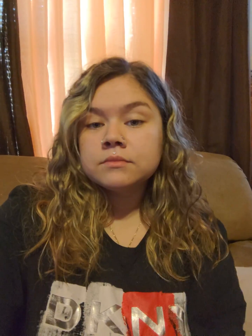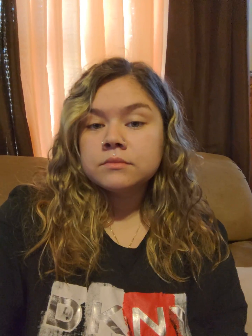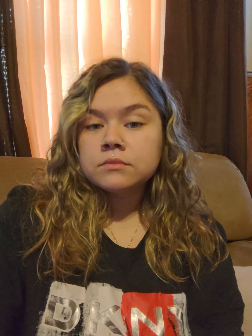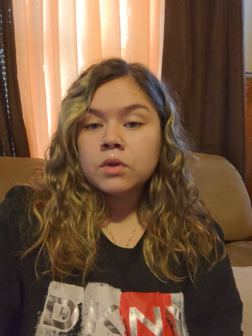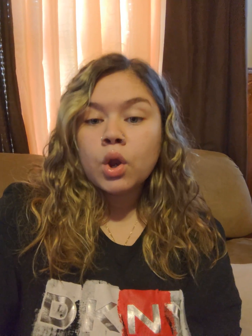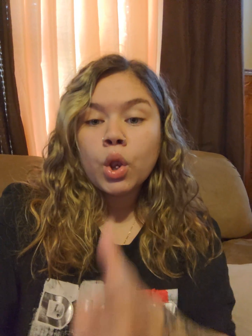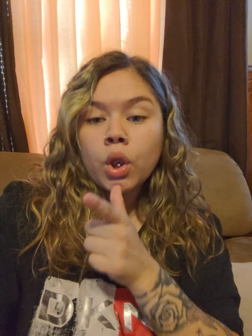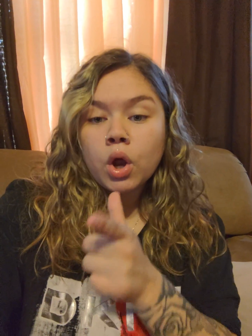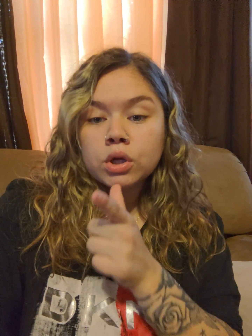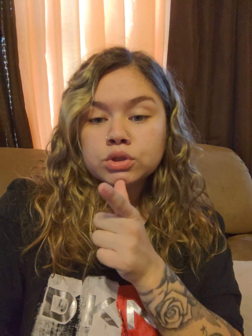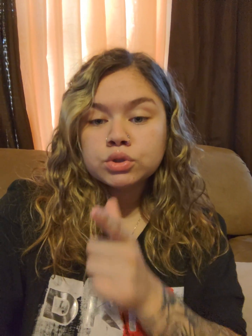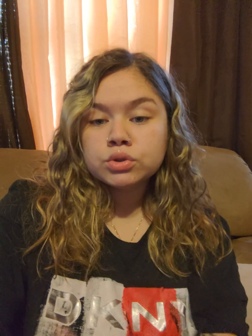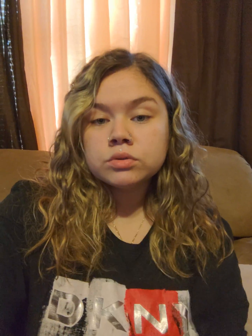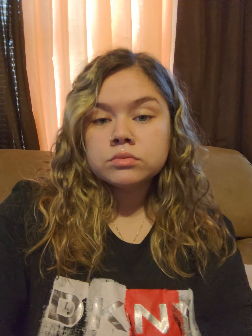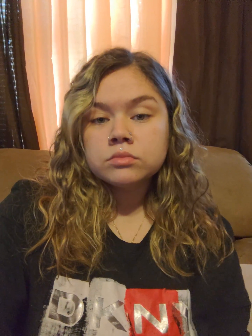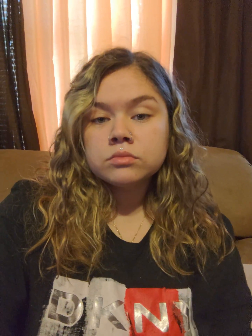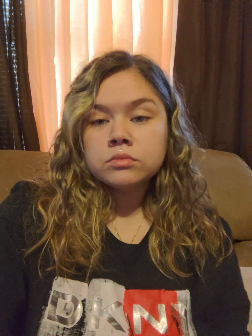lunch